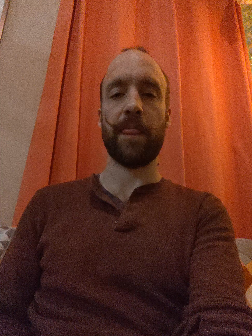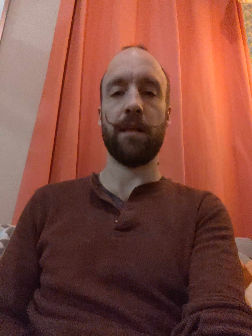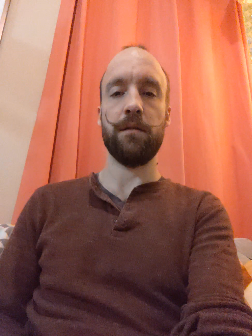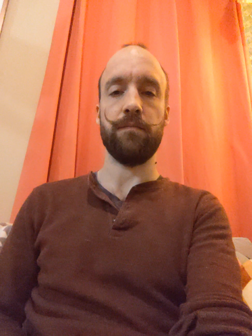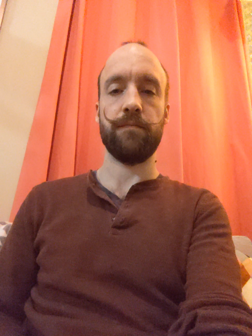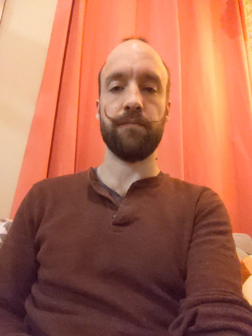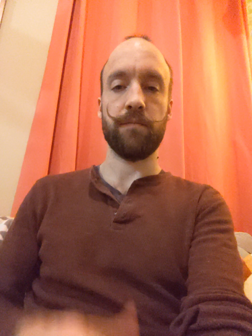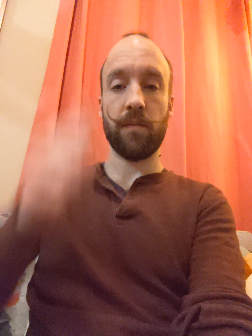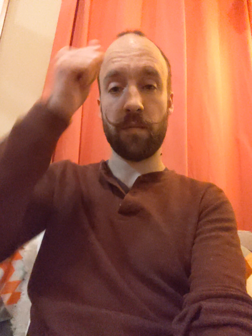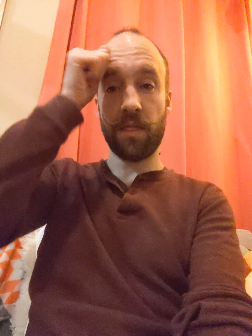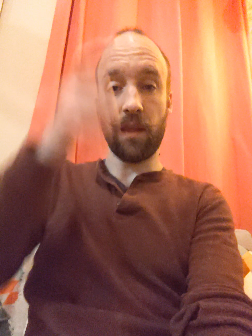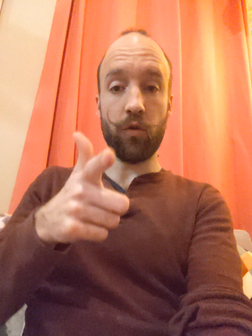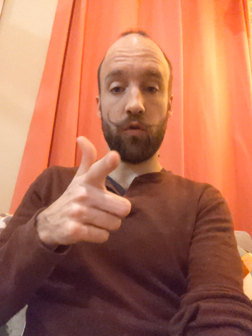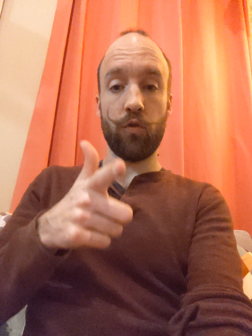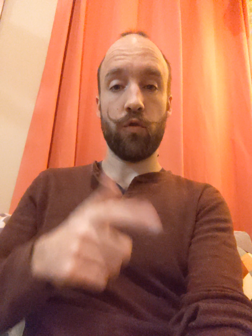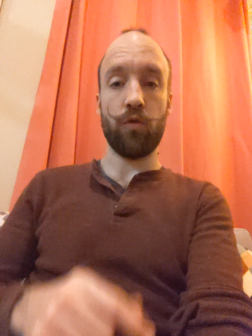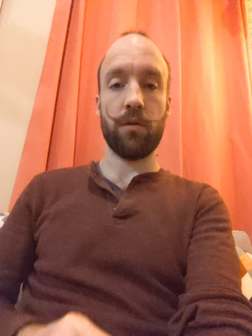brother